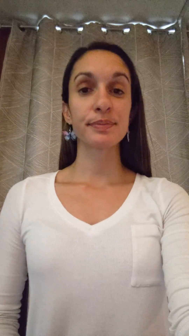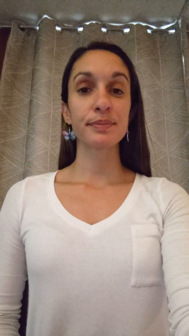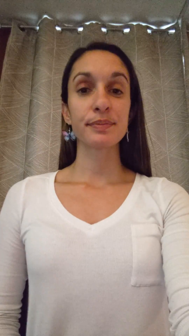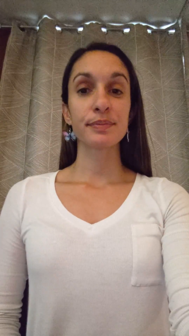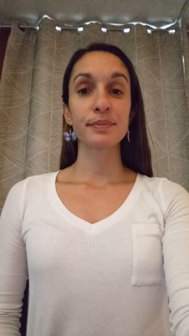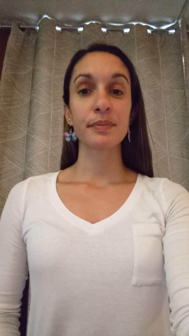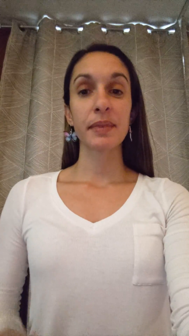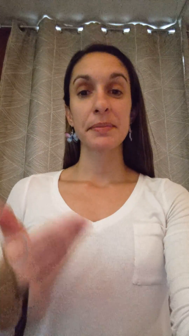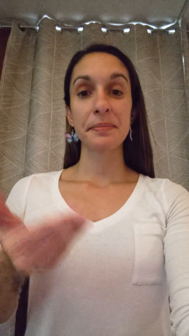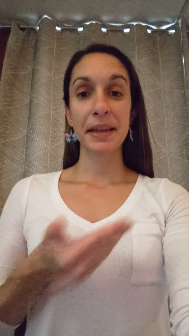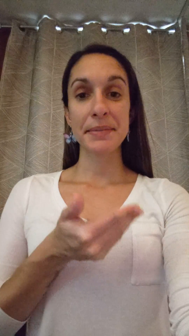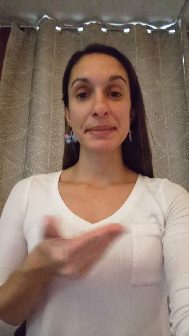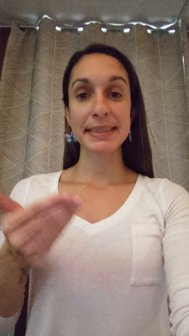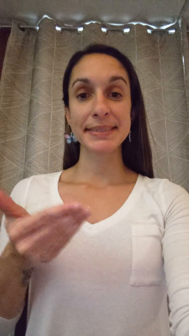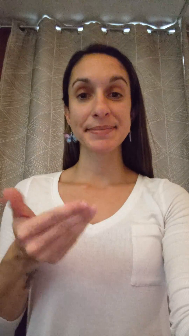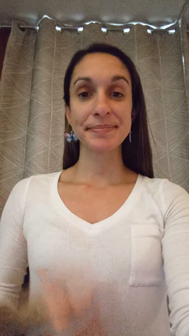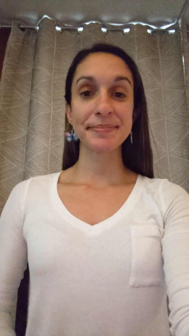baby